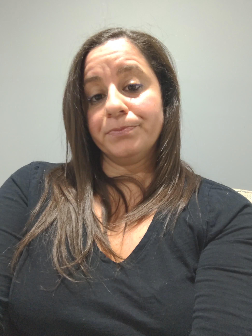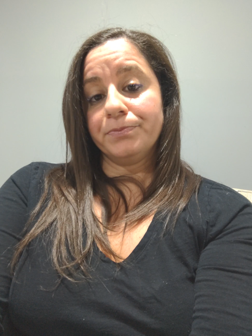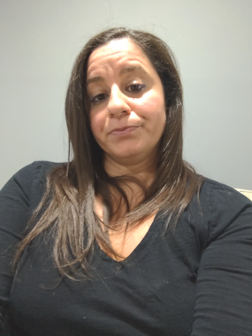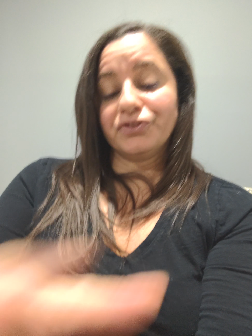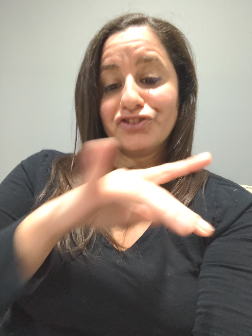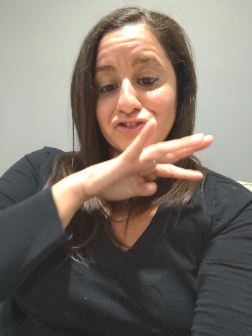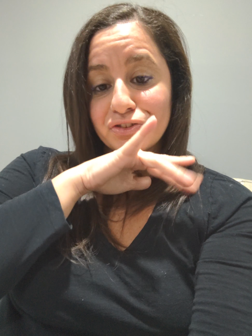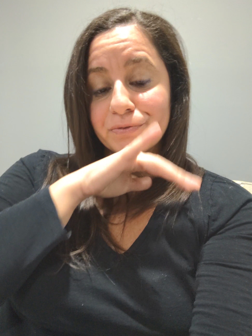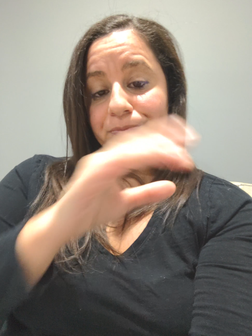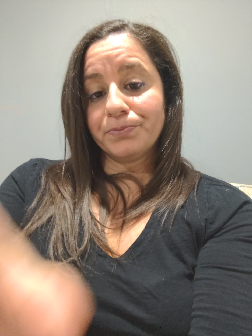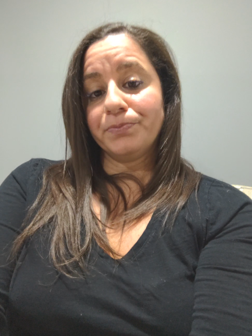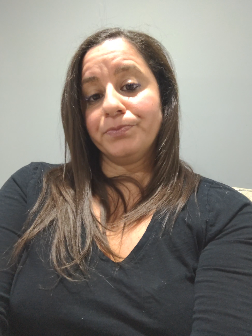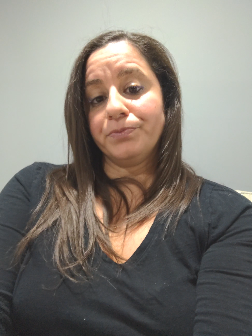dirty